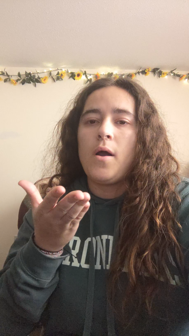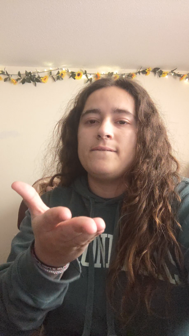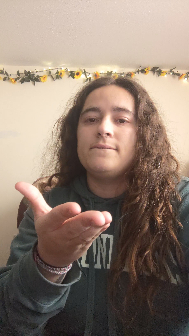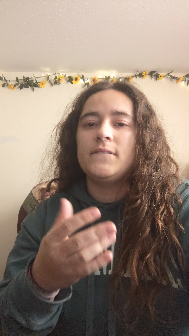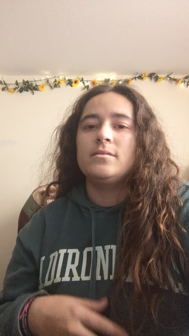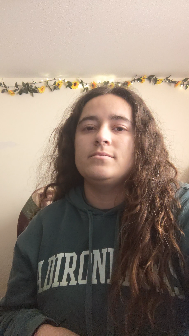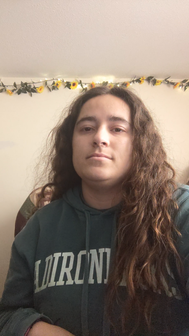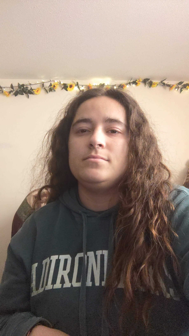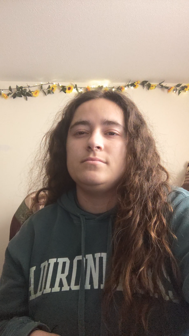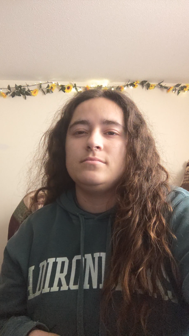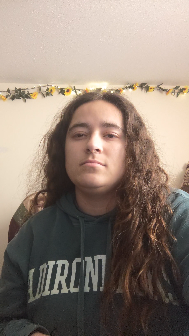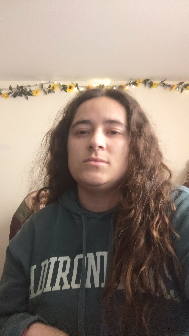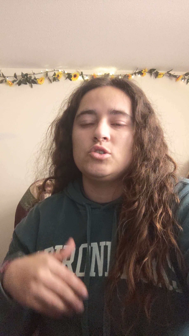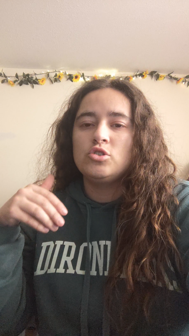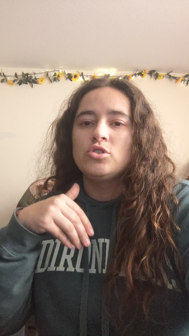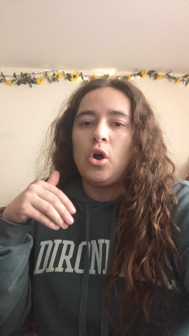doctor